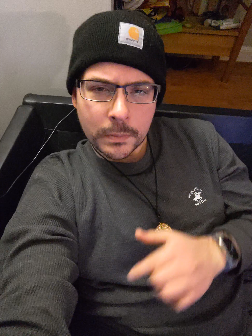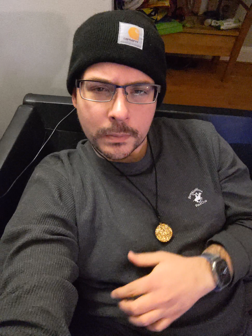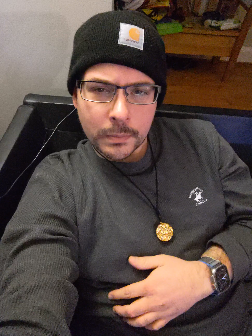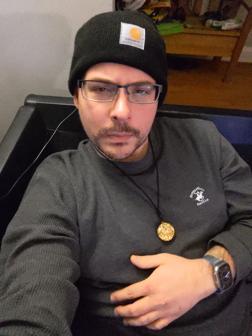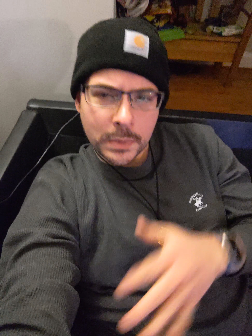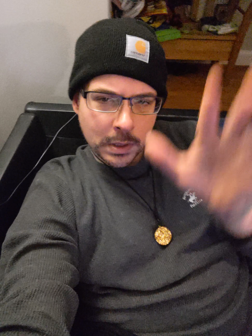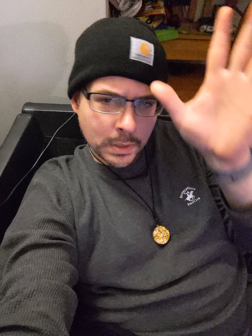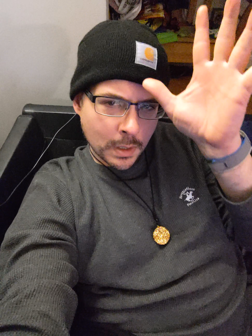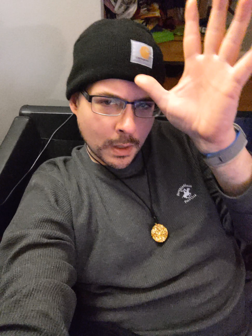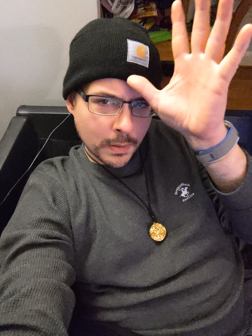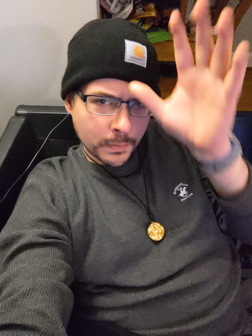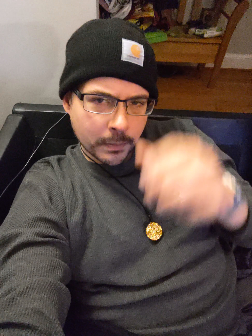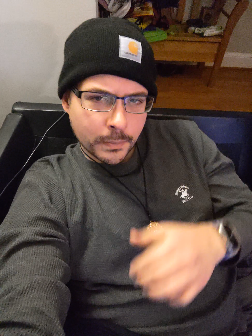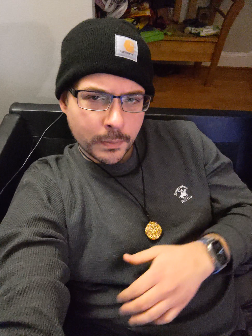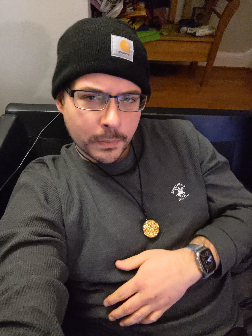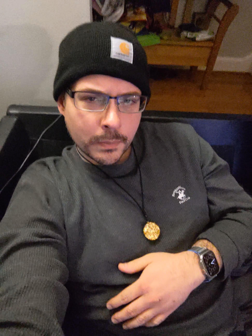dad